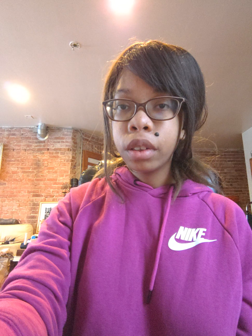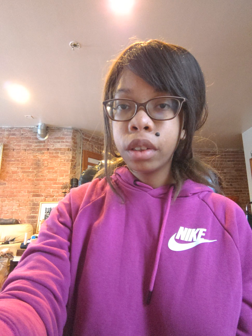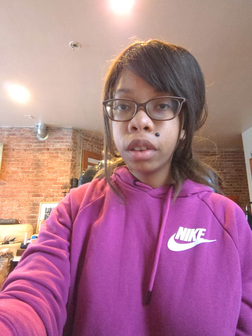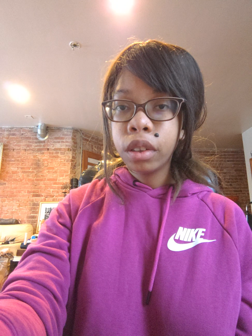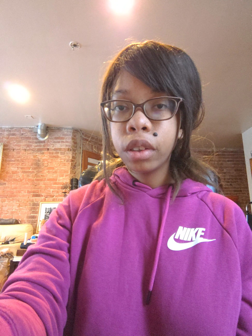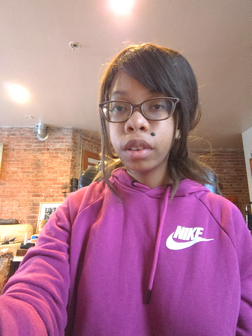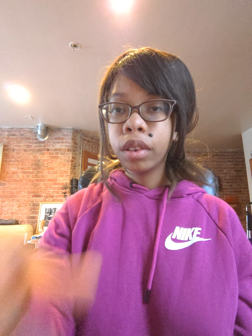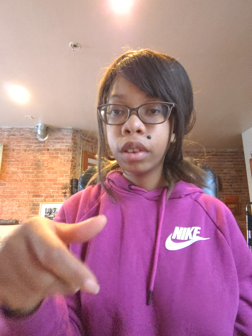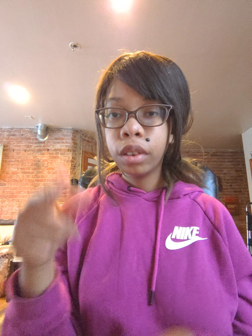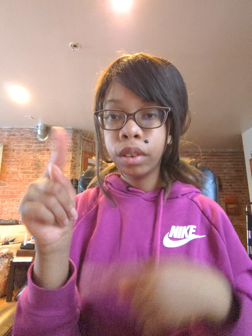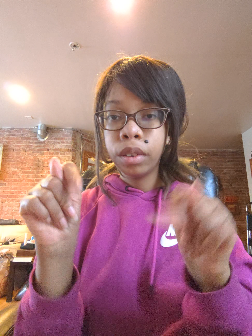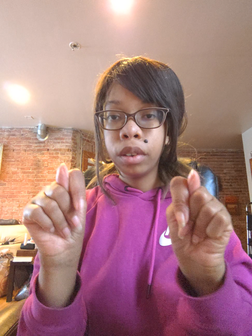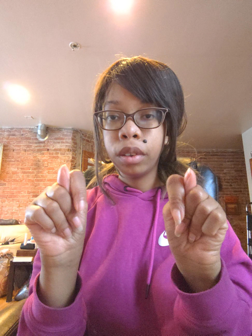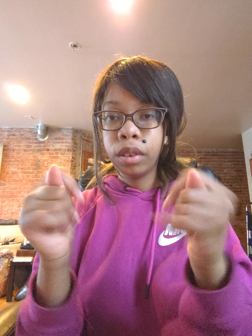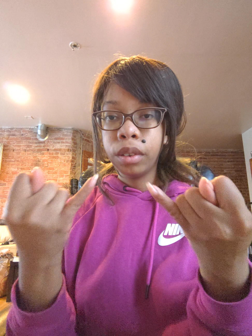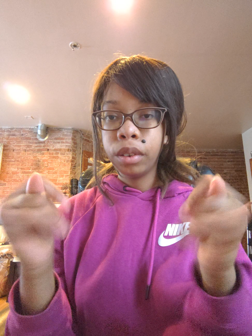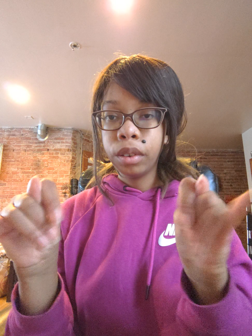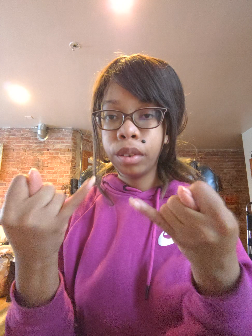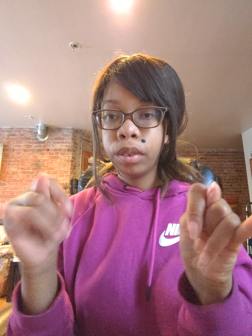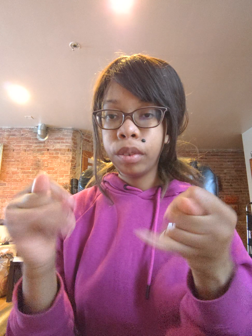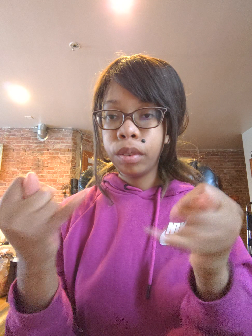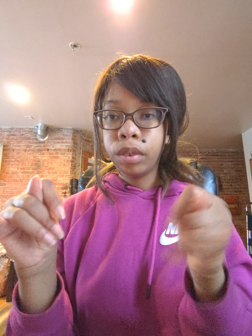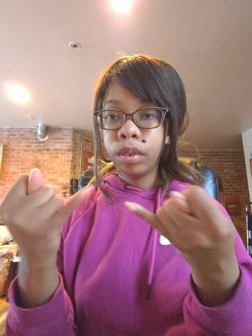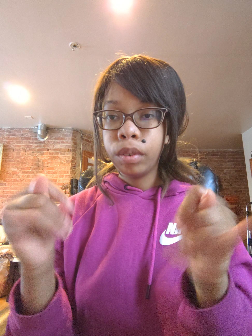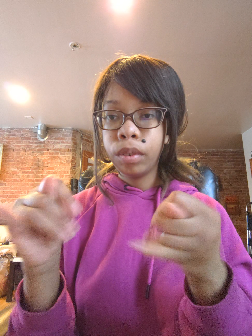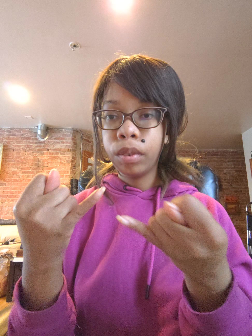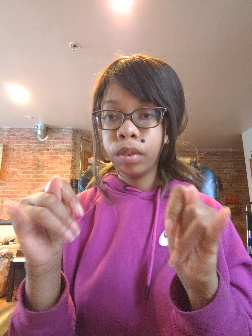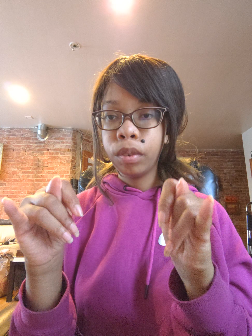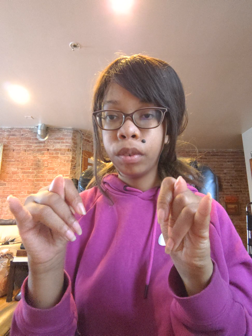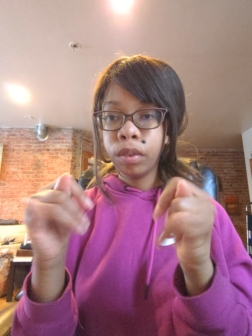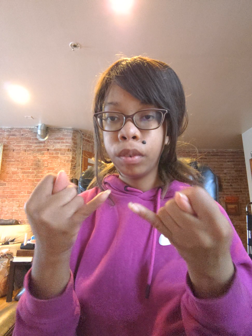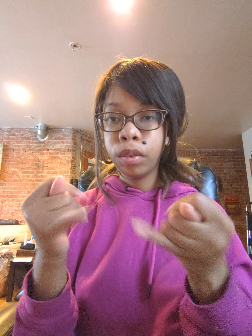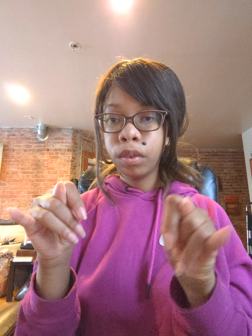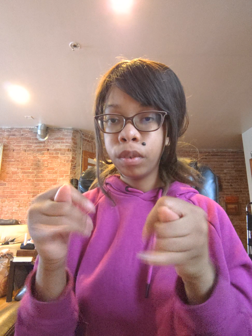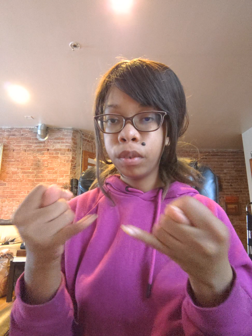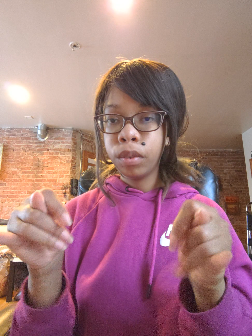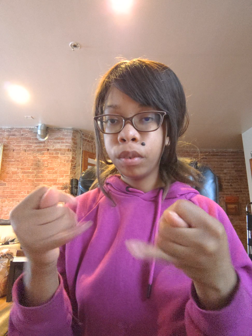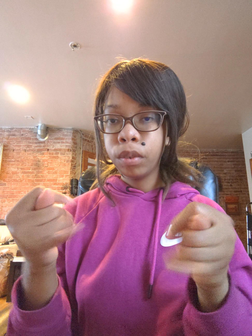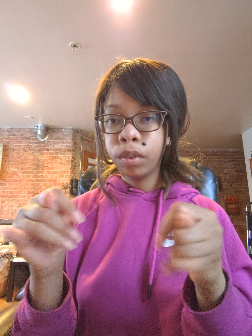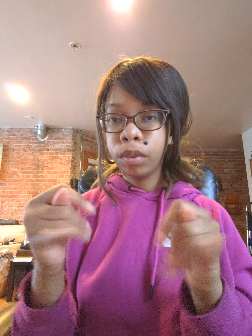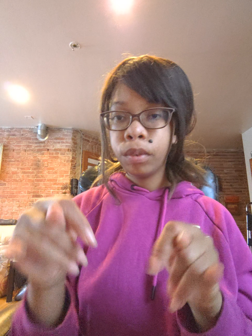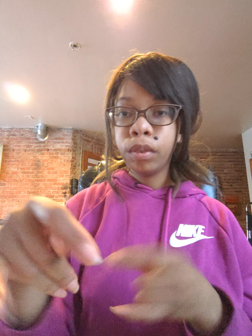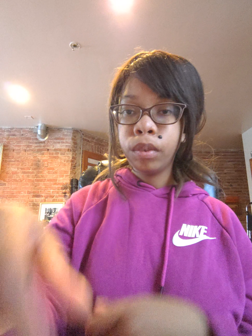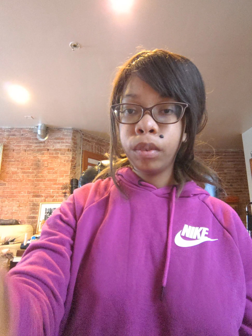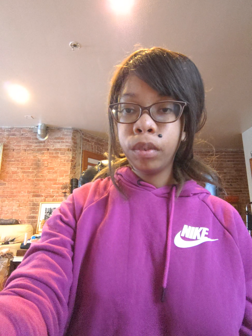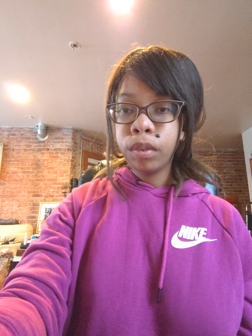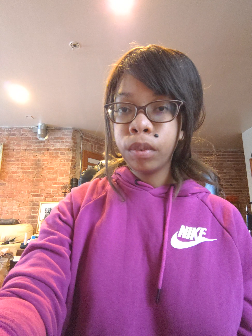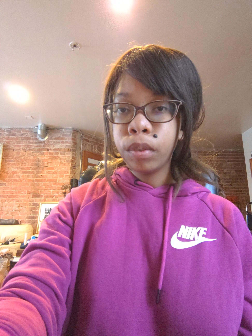toy